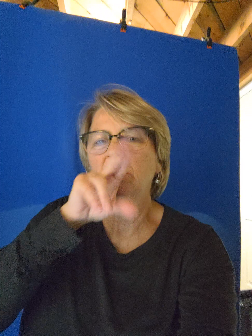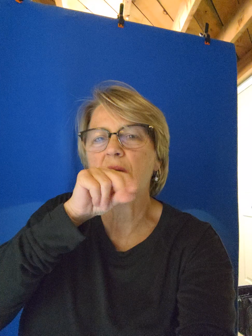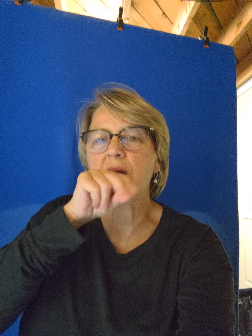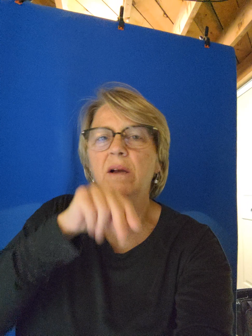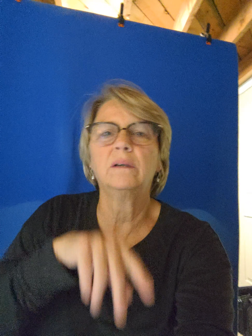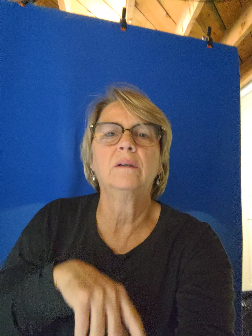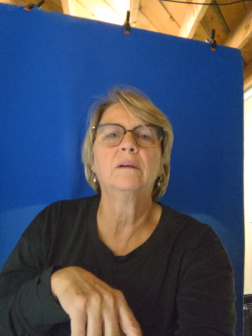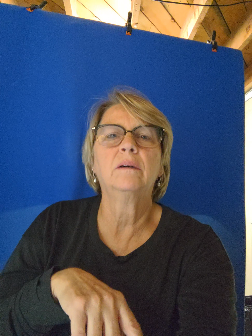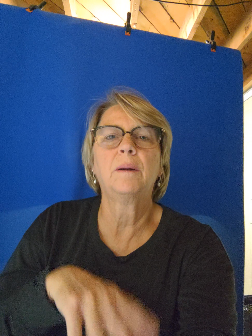duck